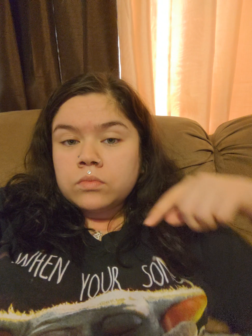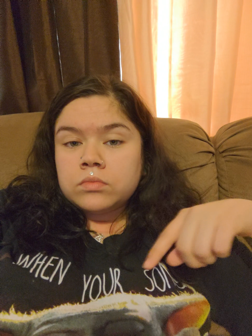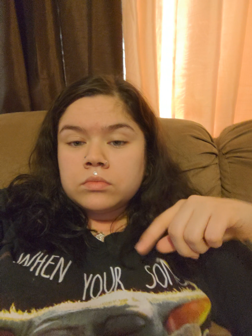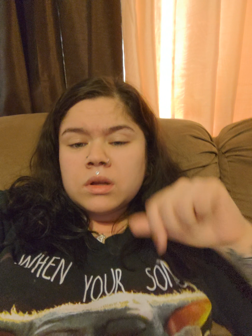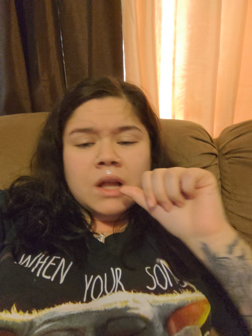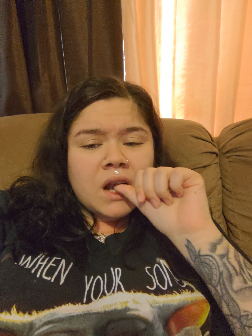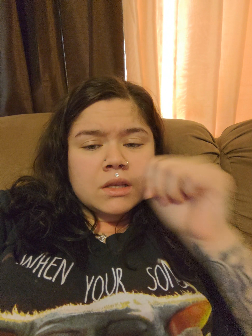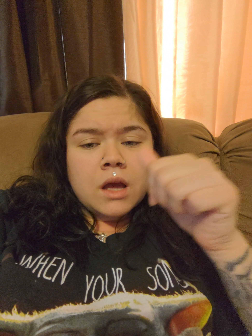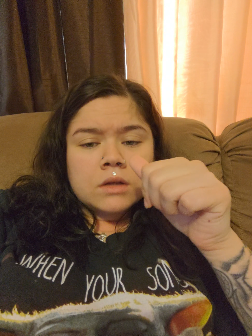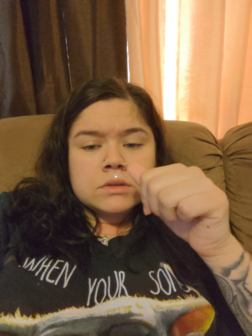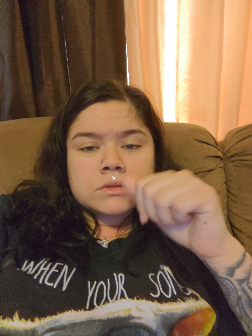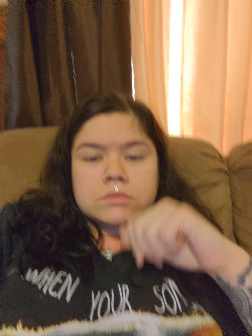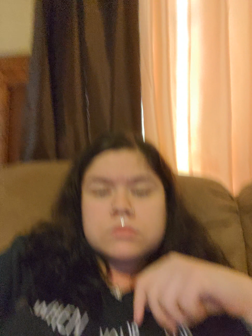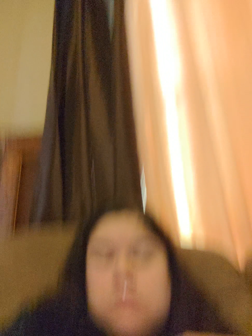nuts